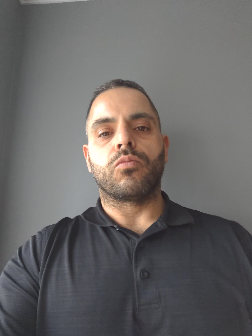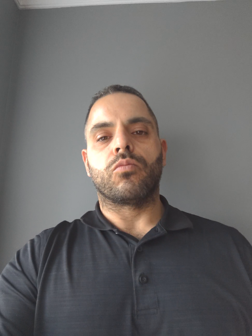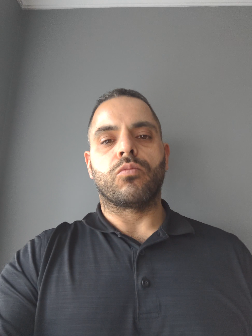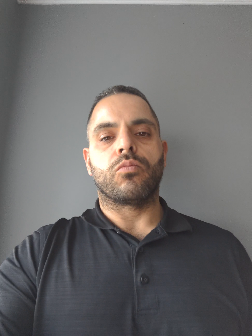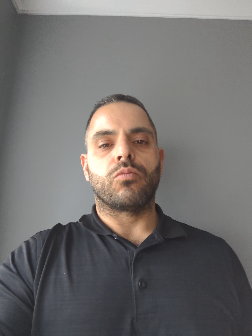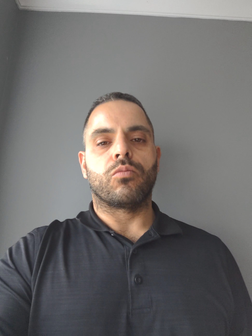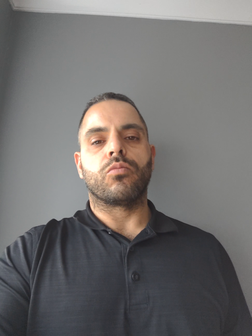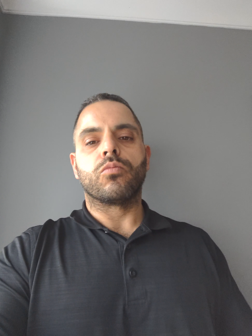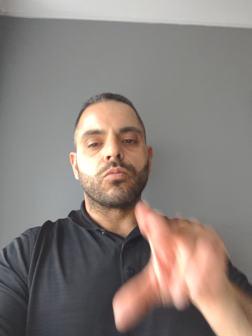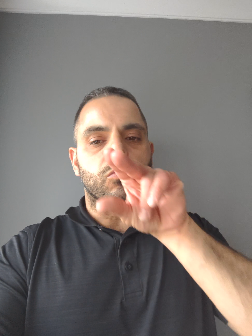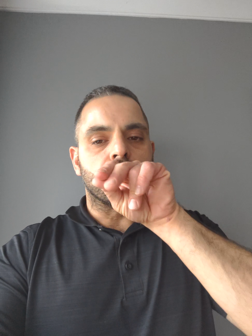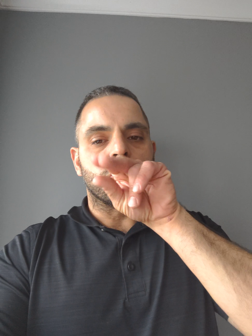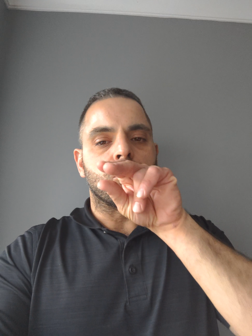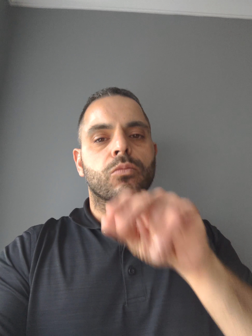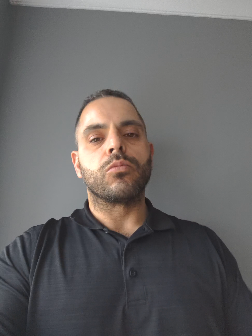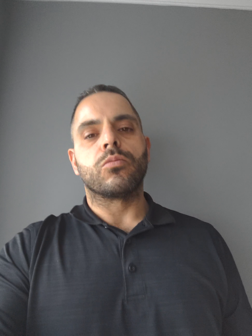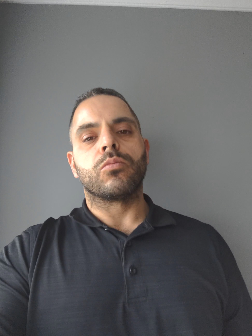duck